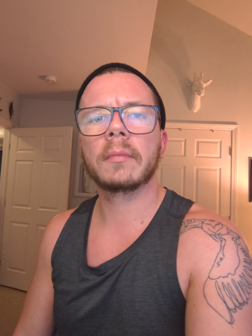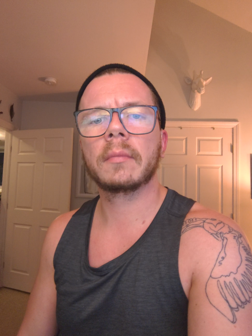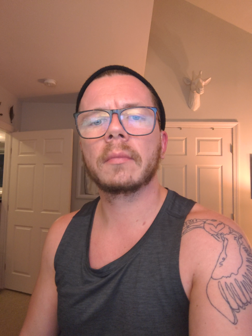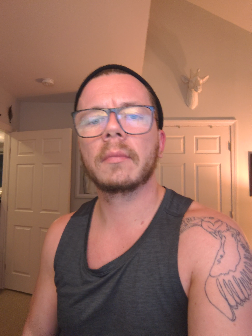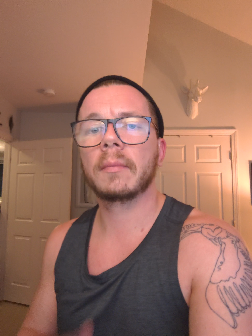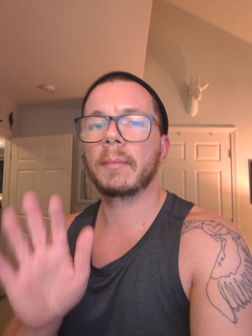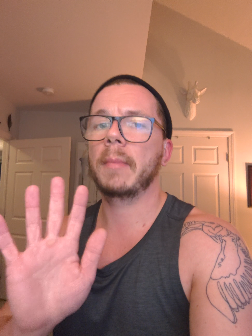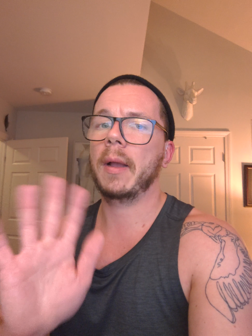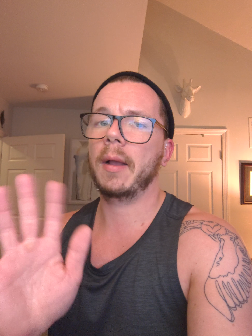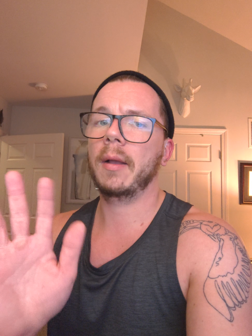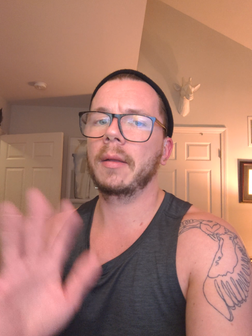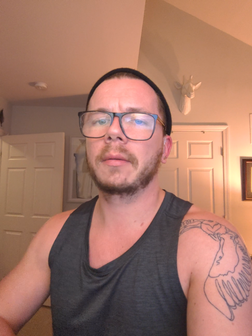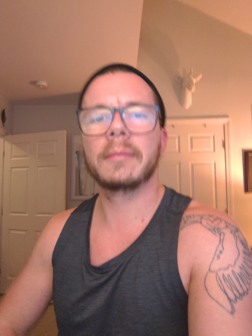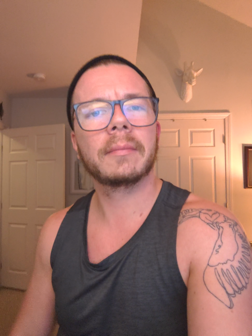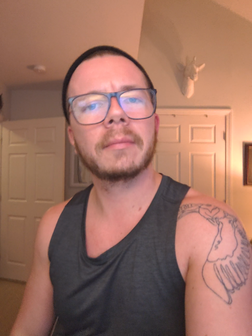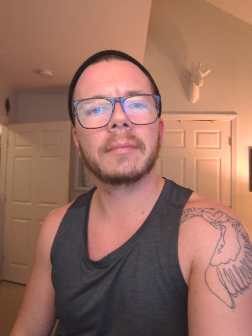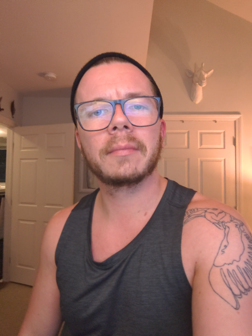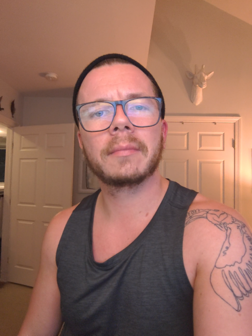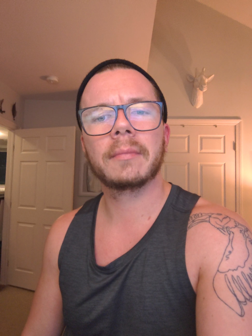bye